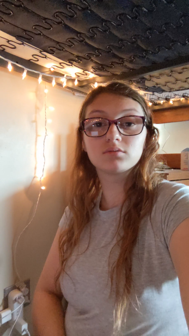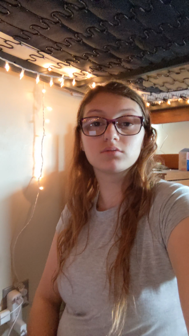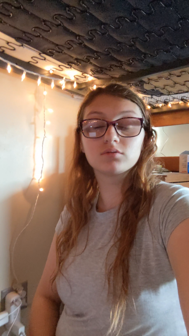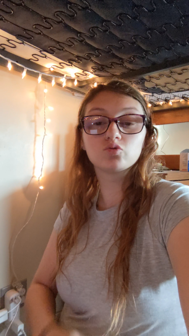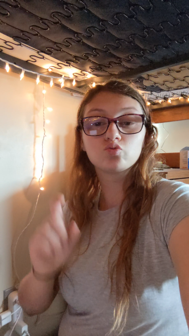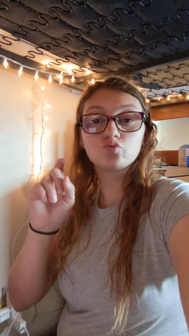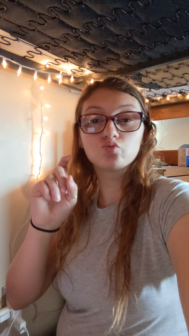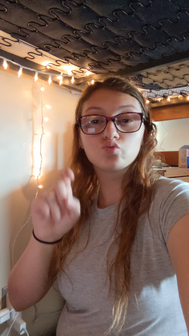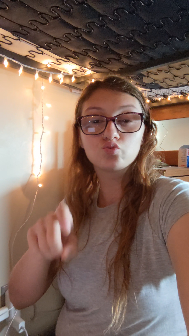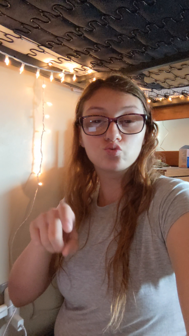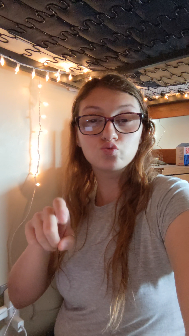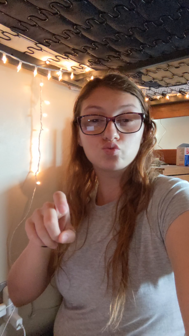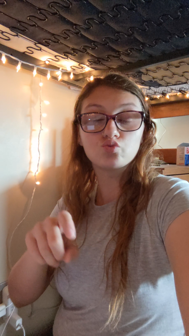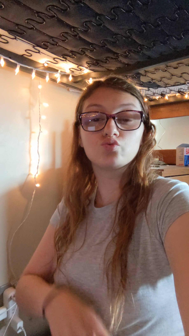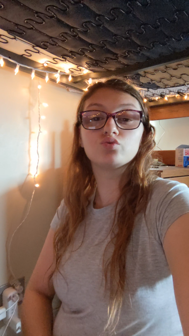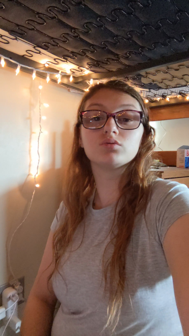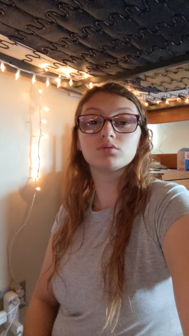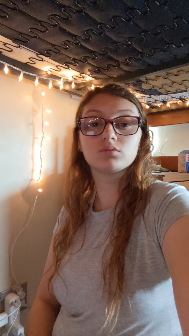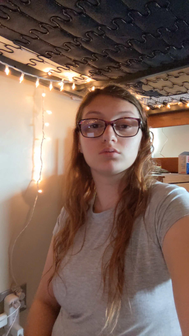should